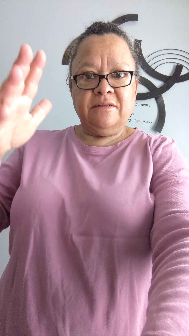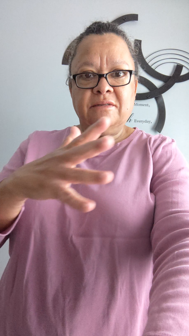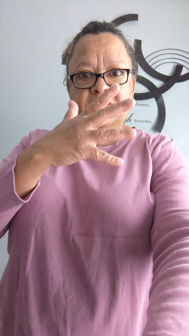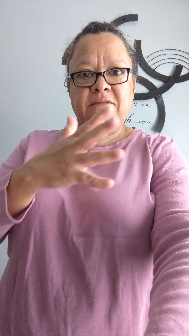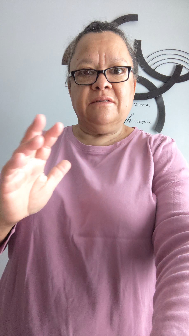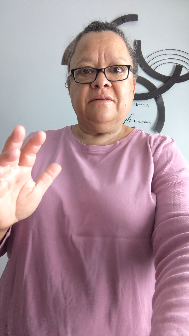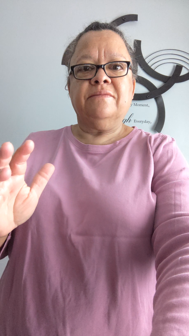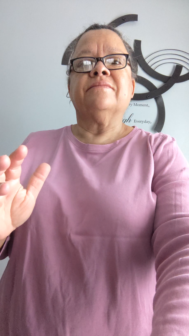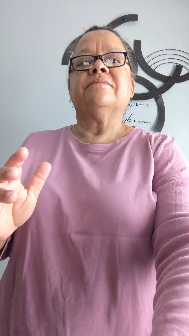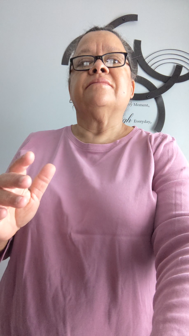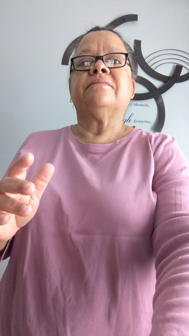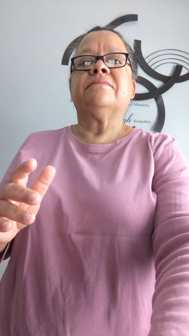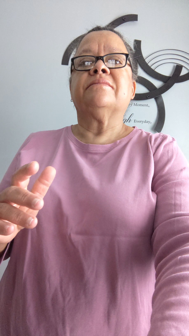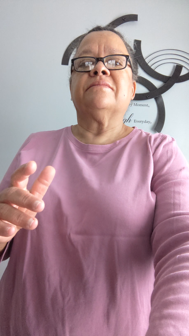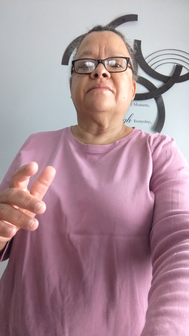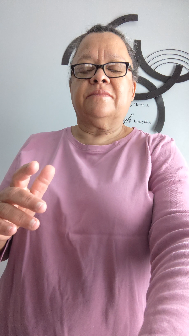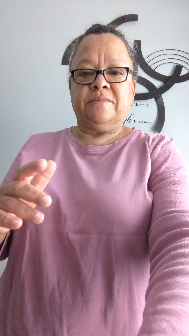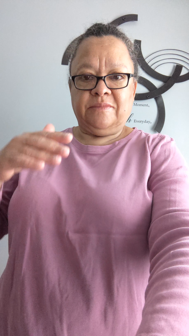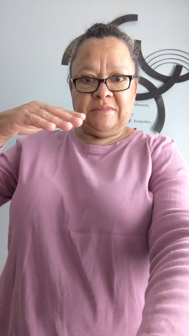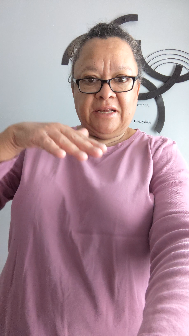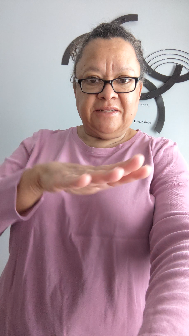enter